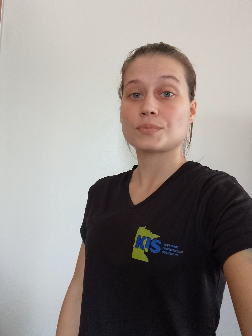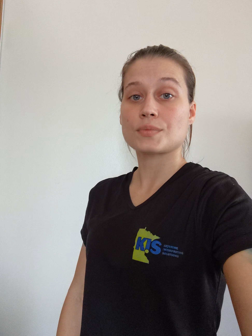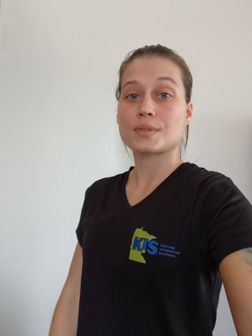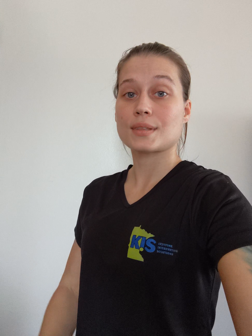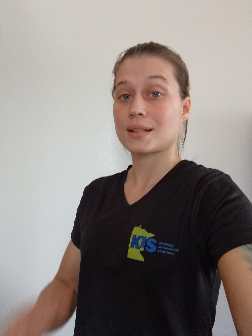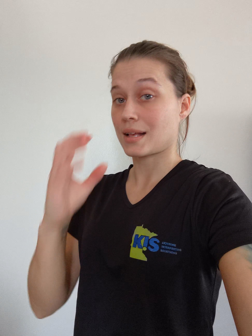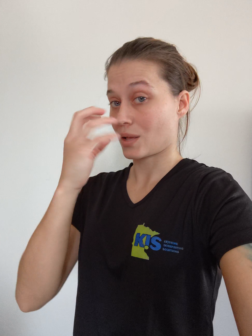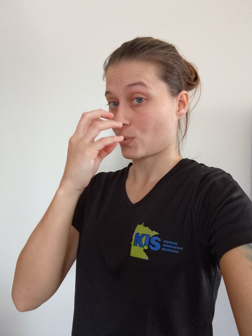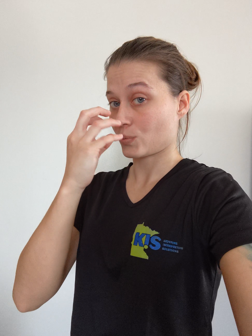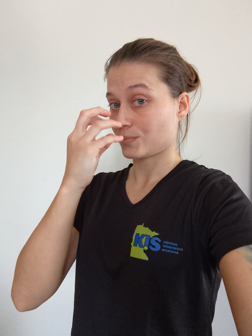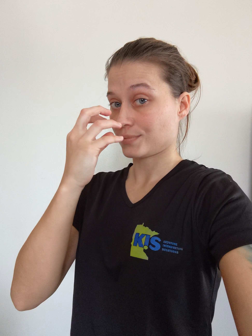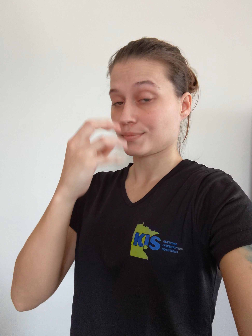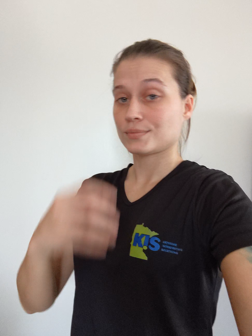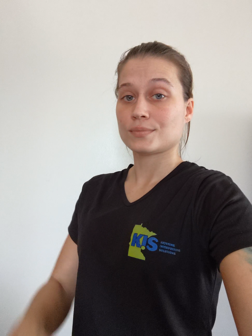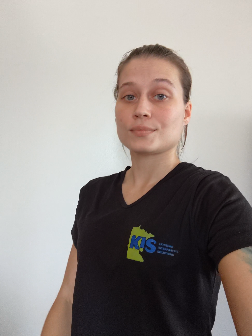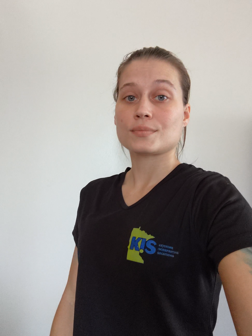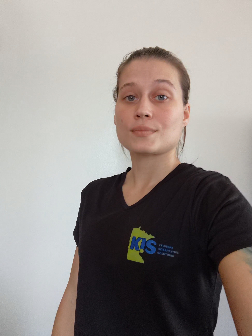clown